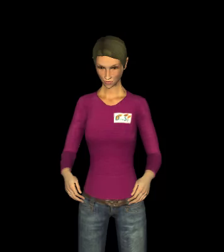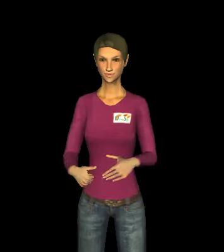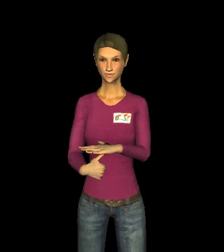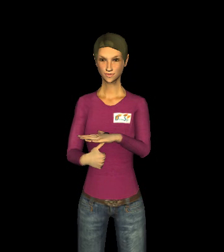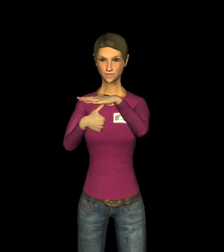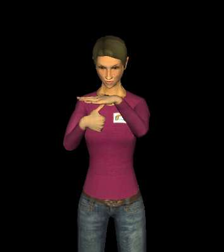عاصمة